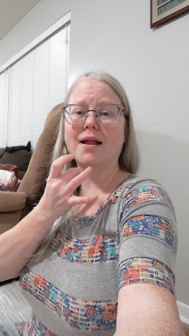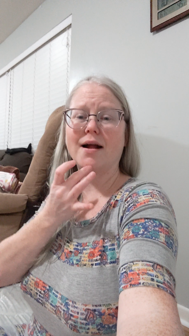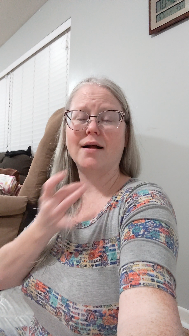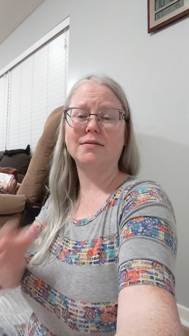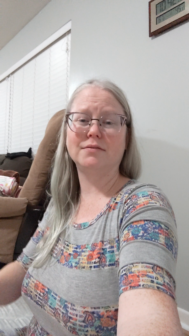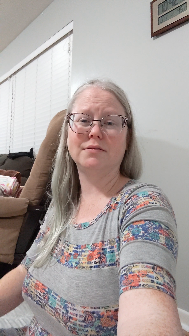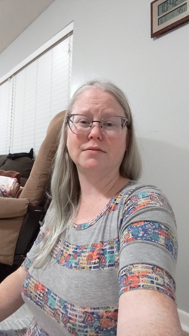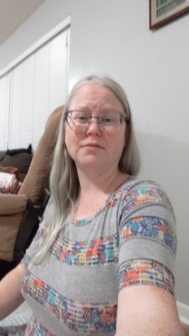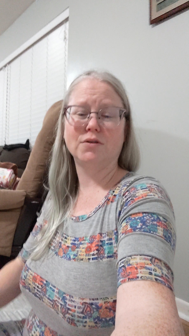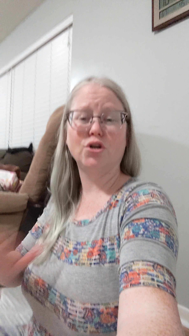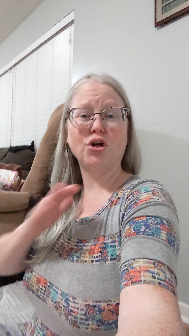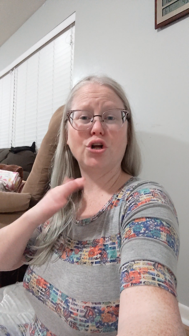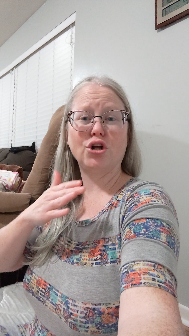cook